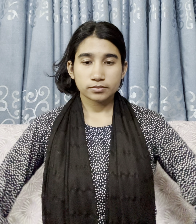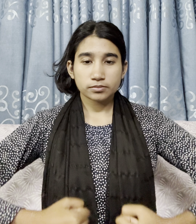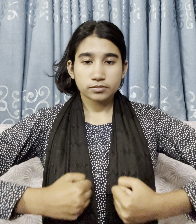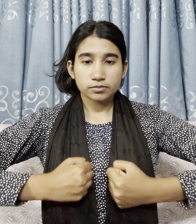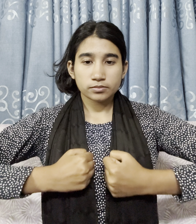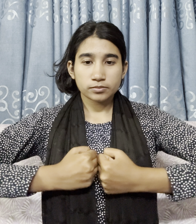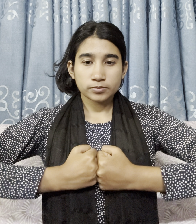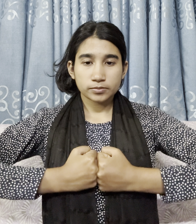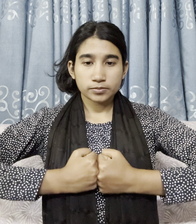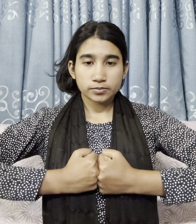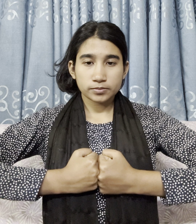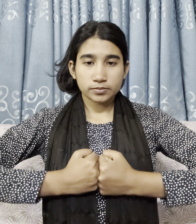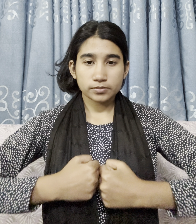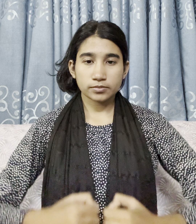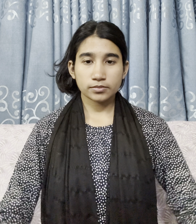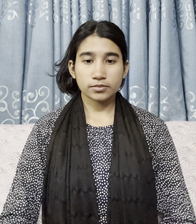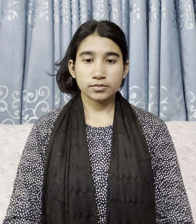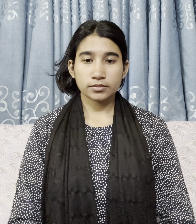যুদ্ধ